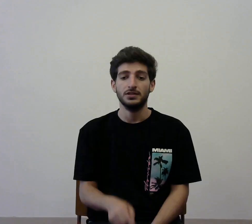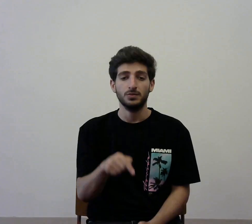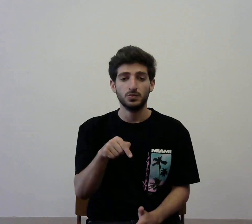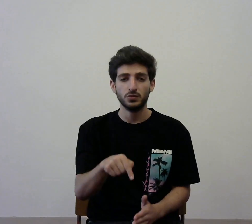bu